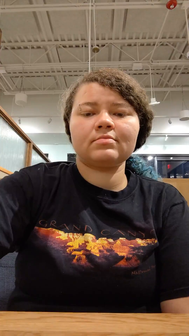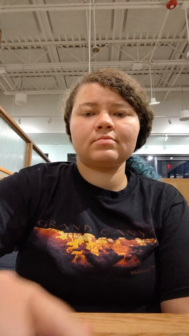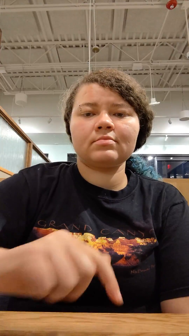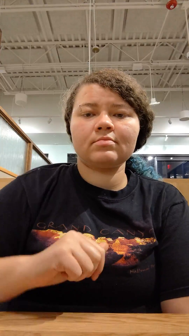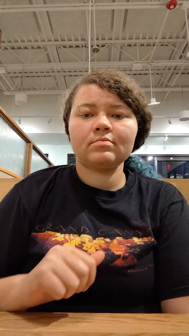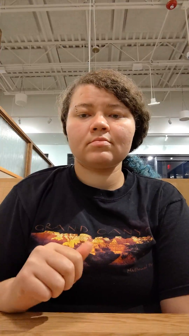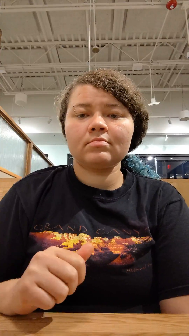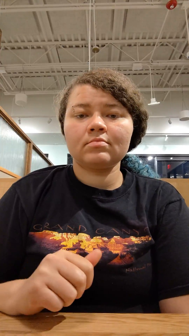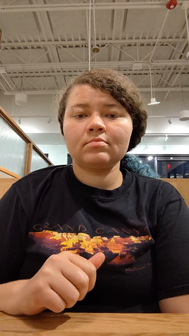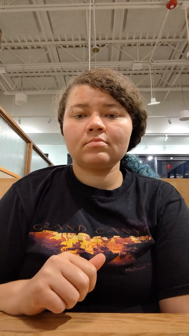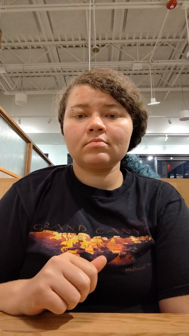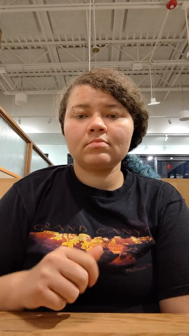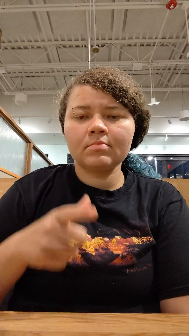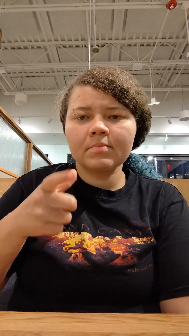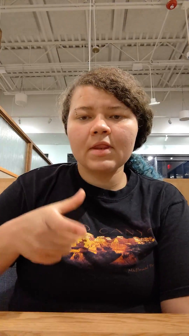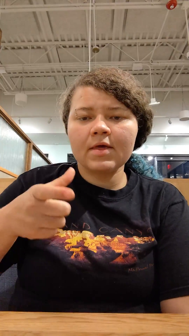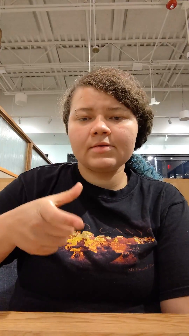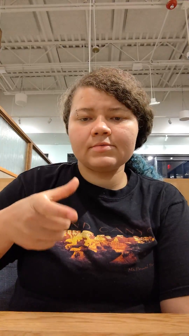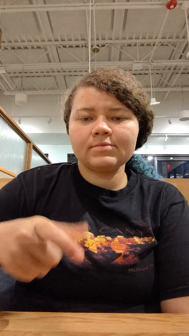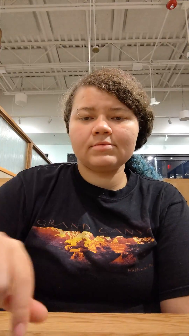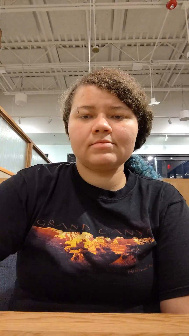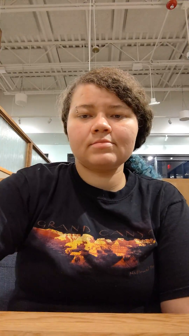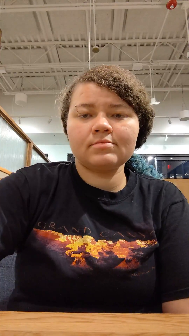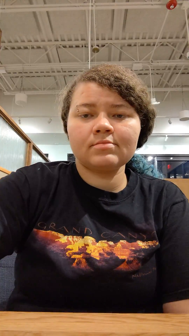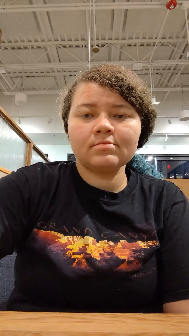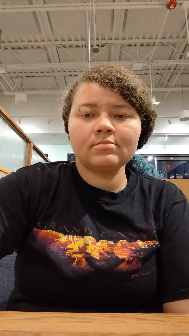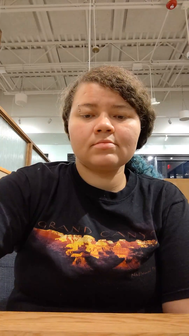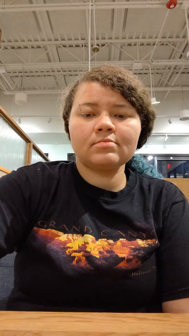plate